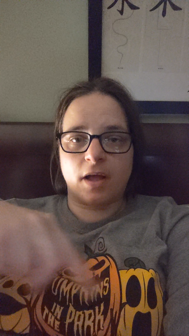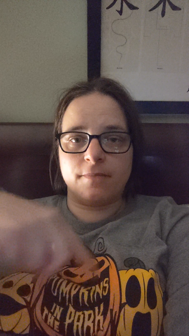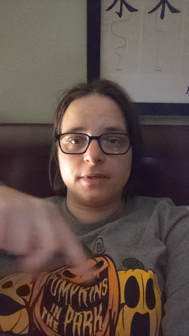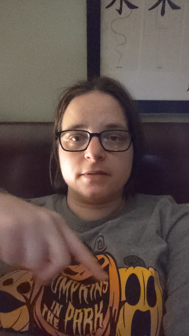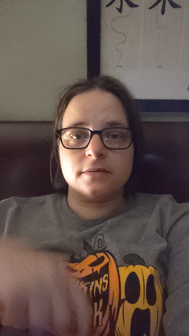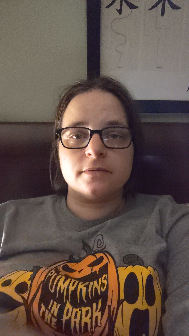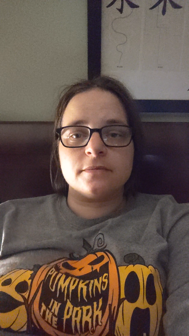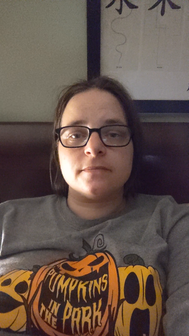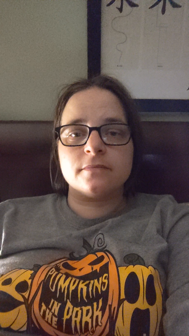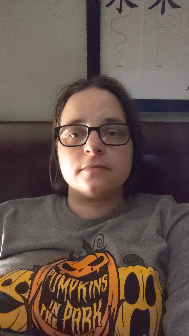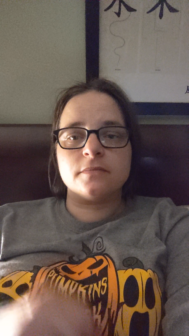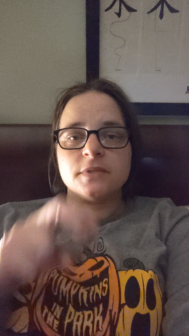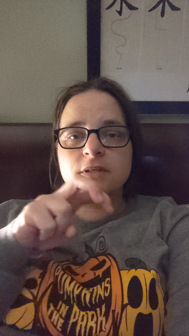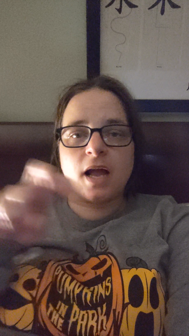couch